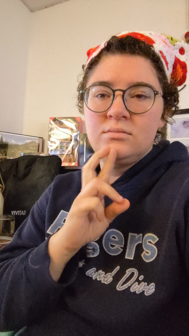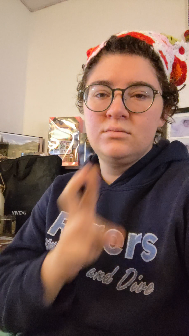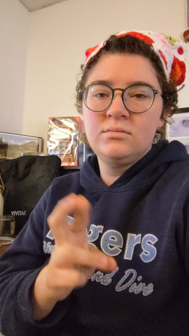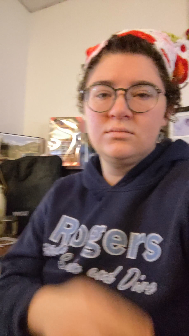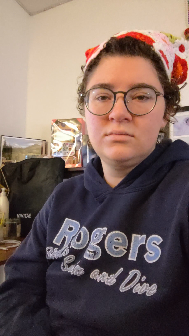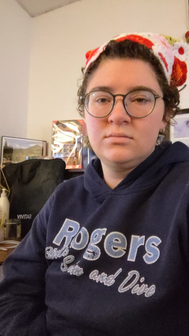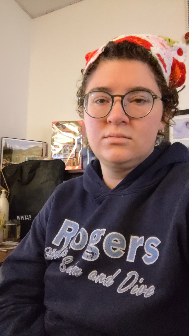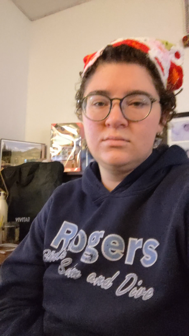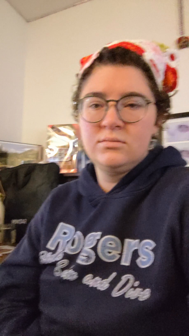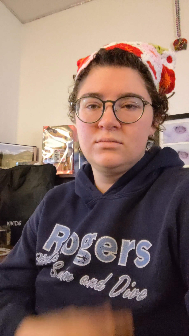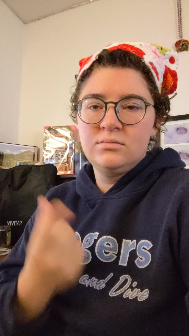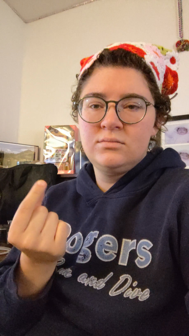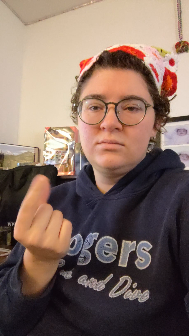do